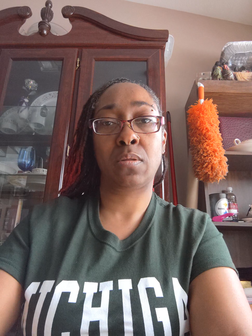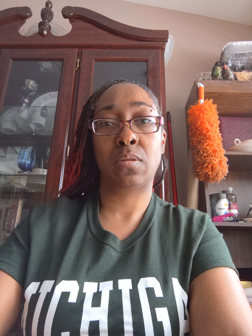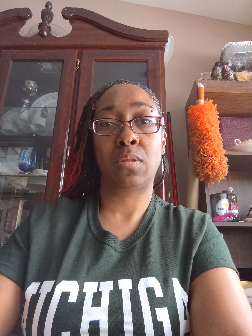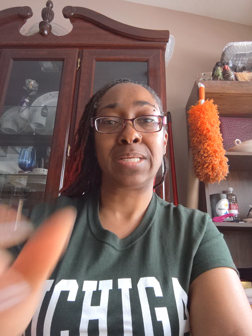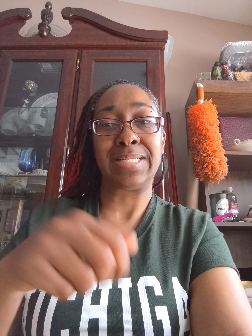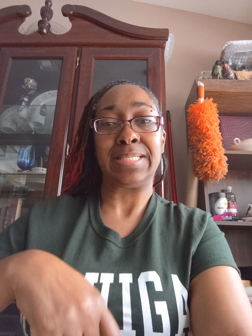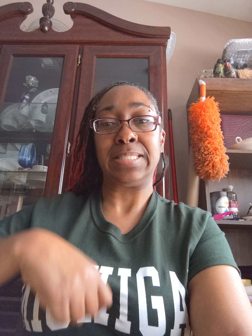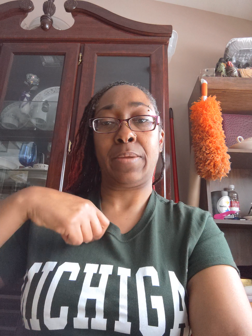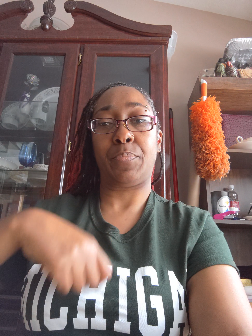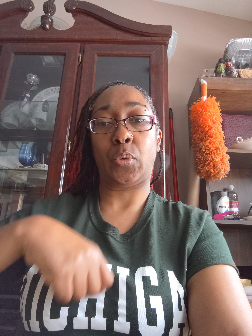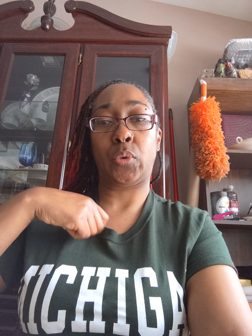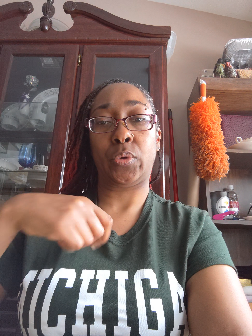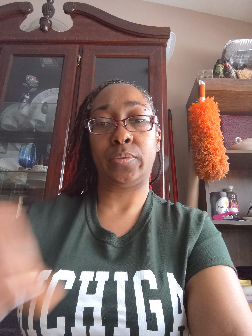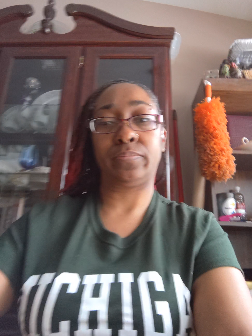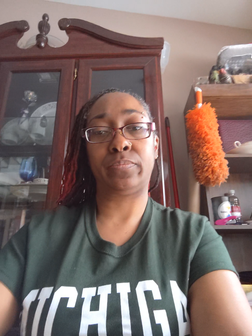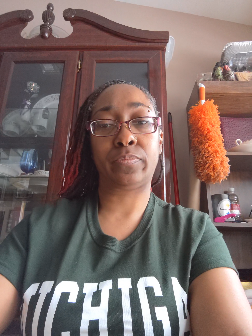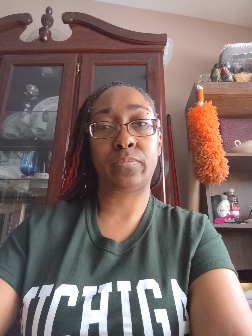zipper